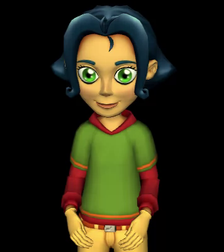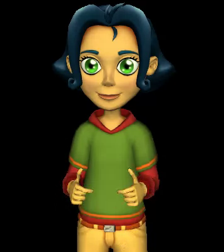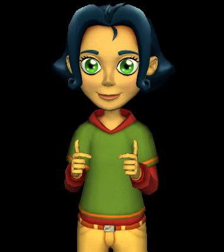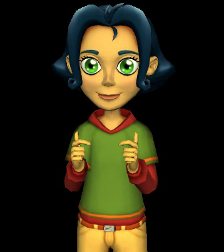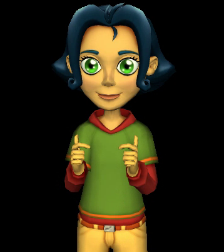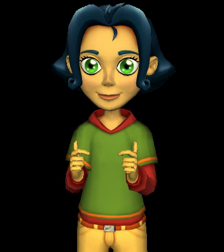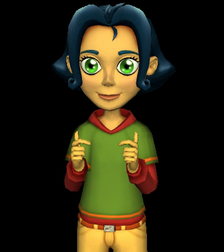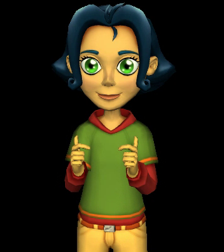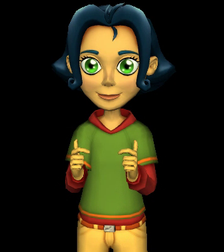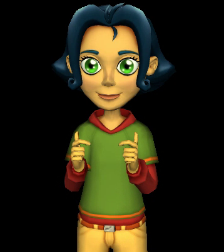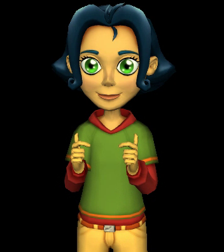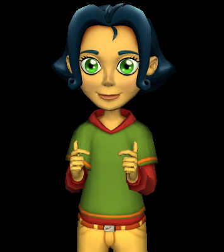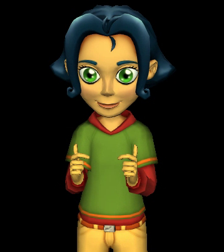محظوظ